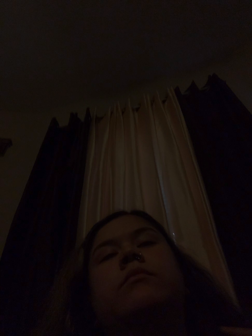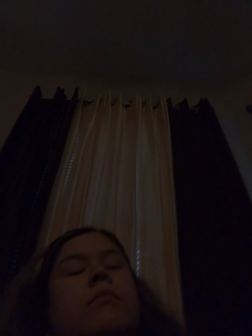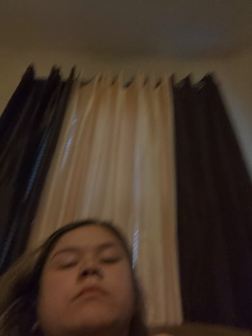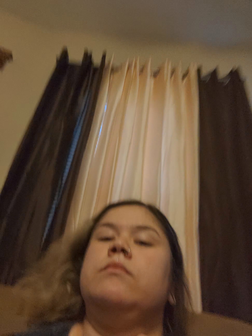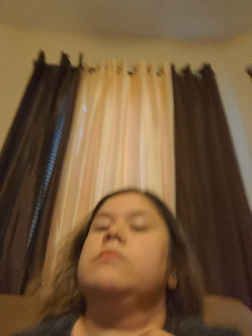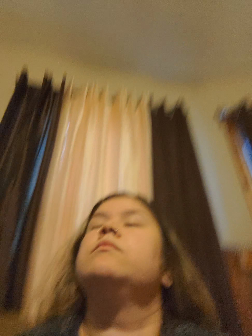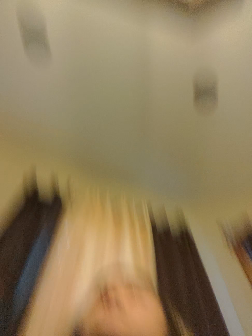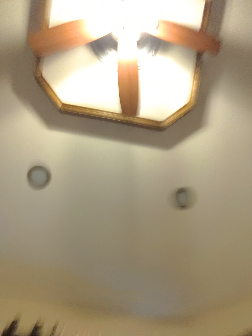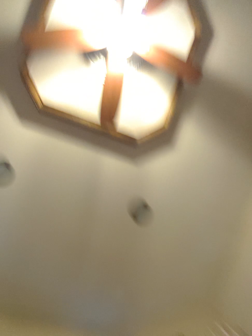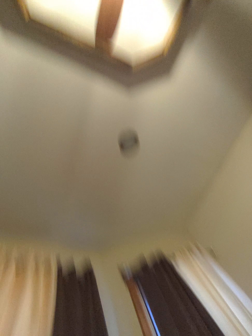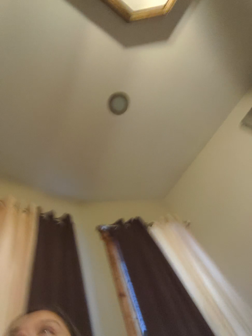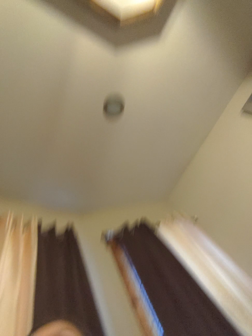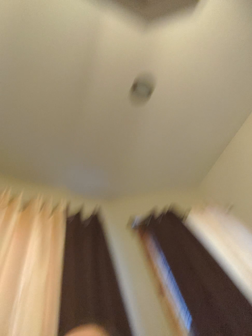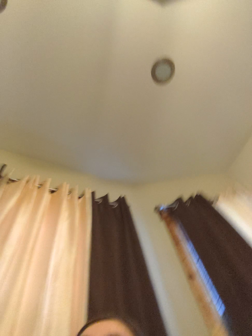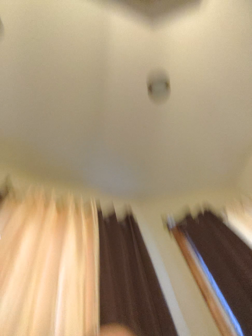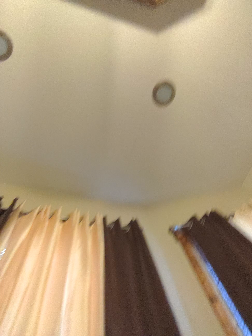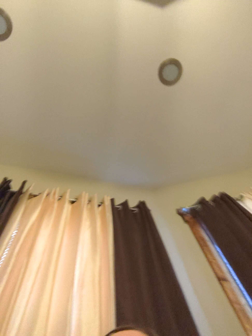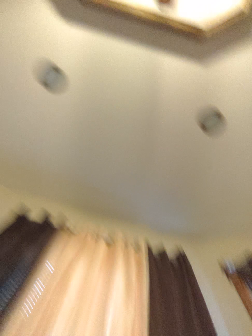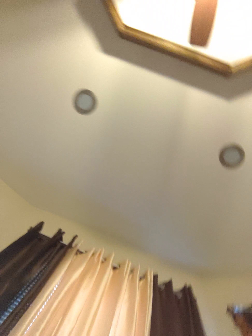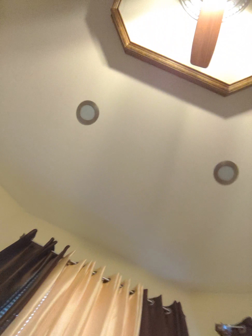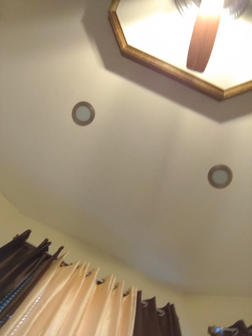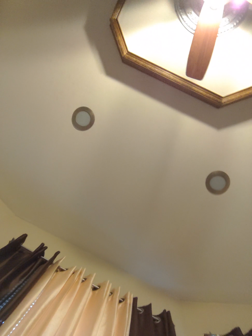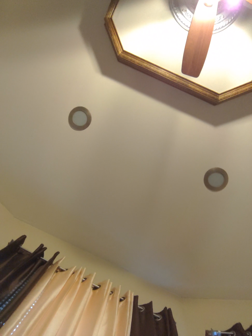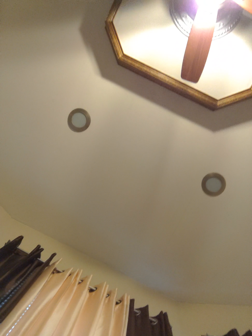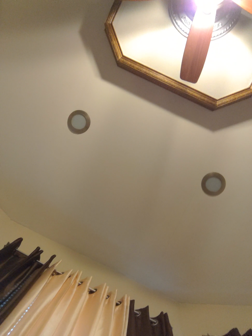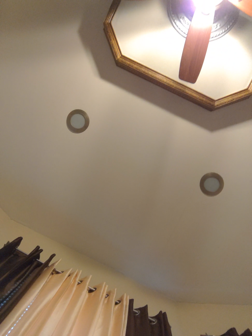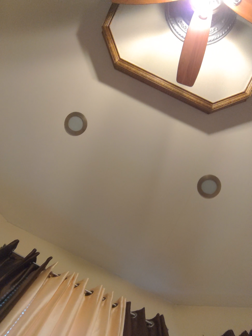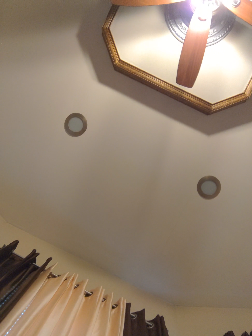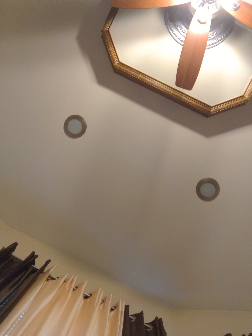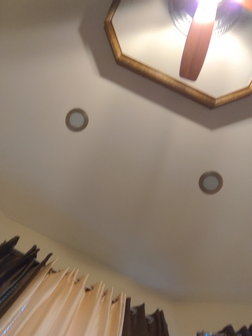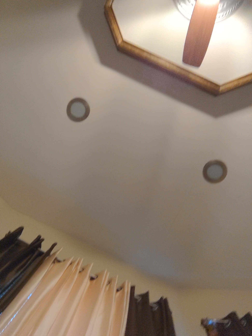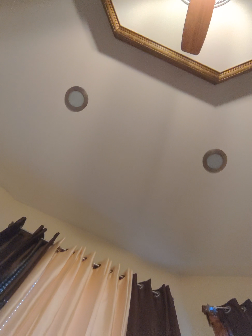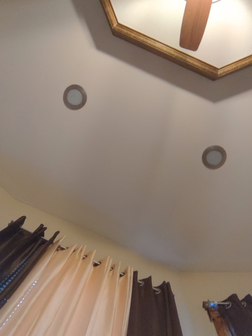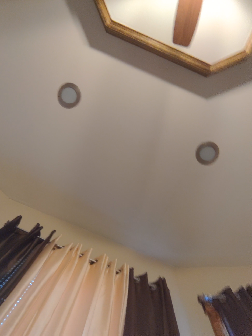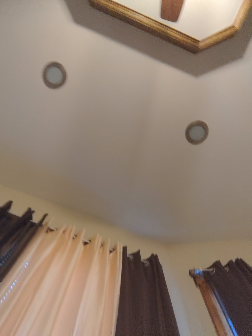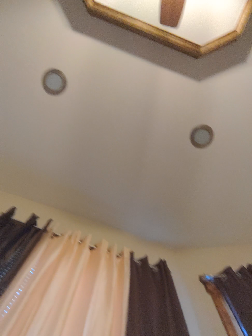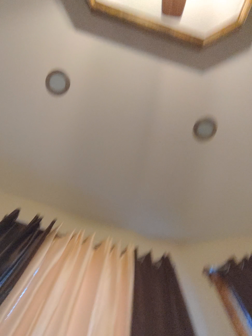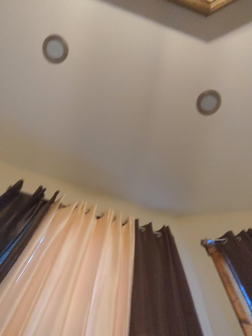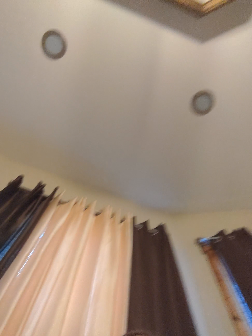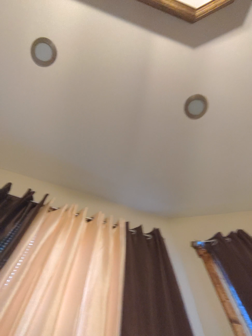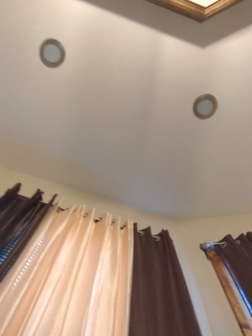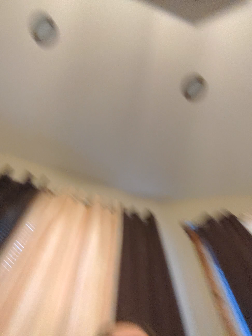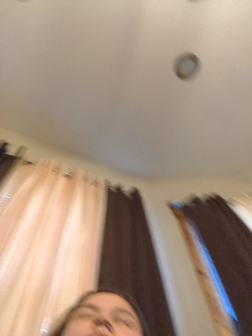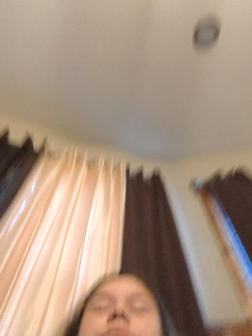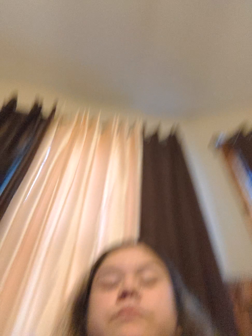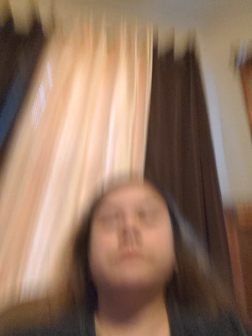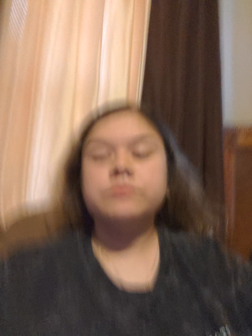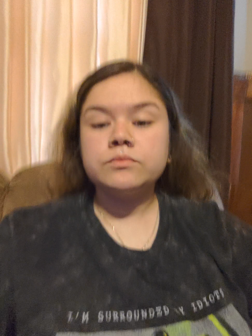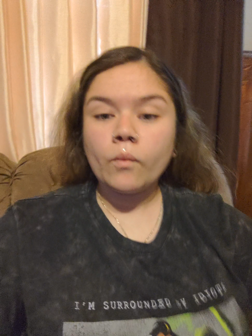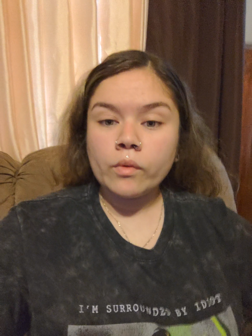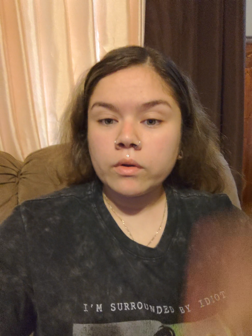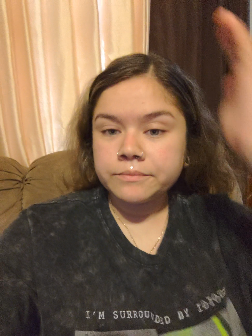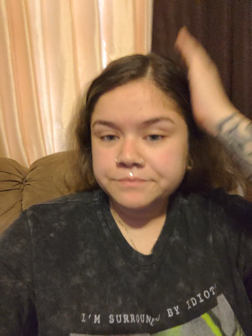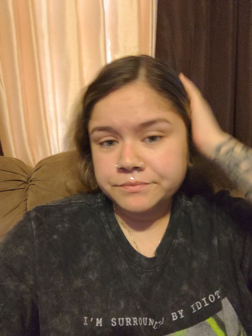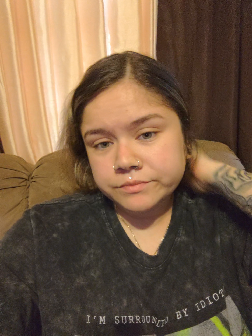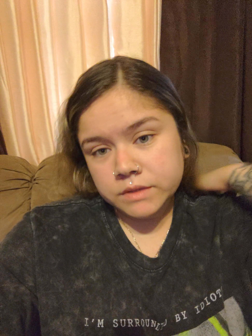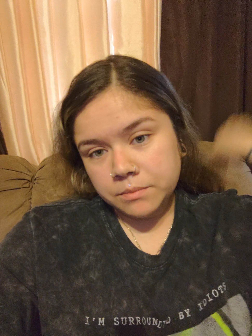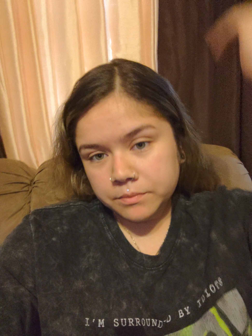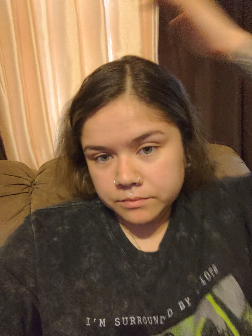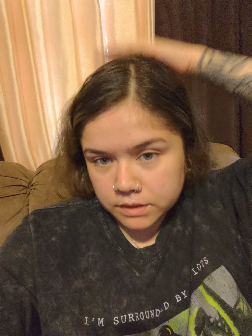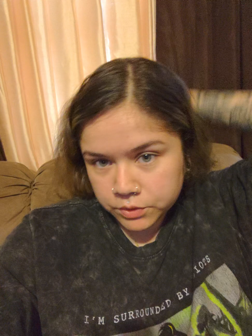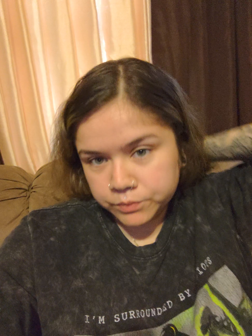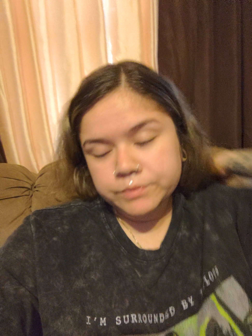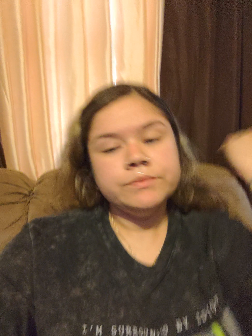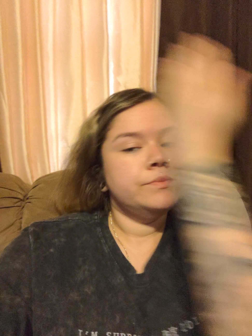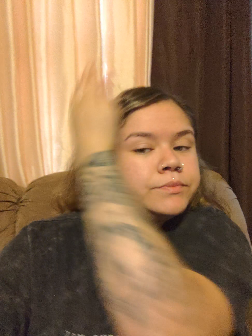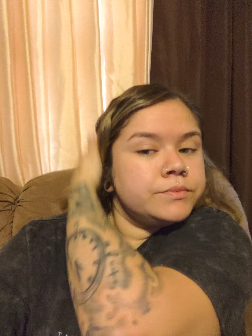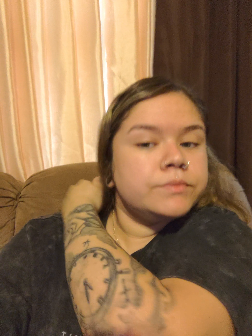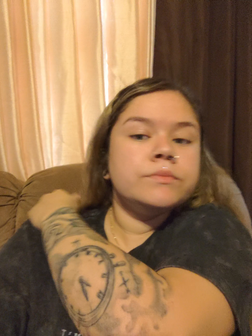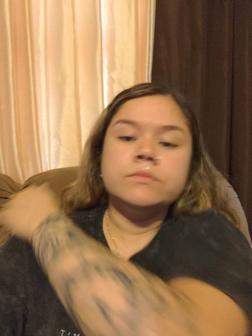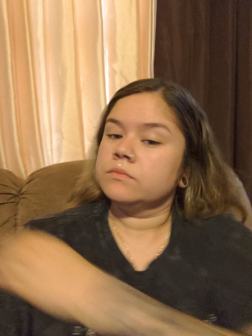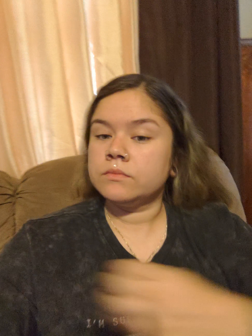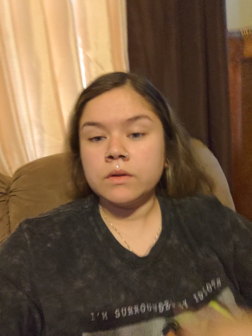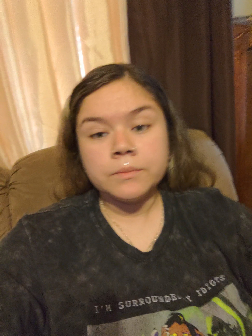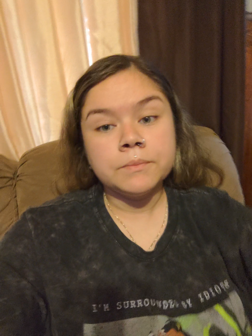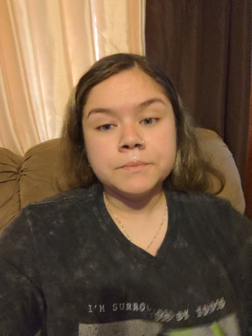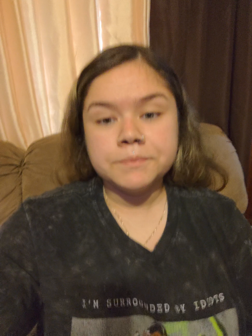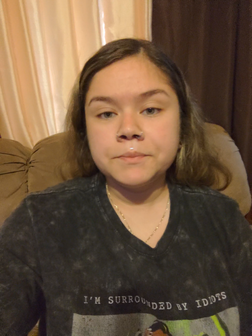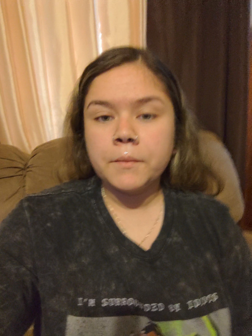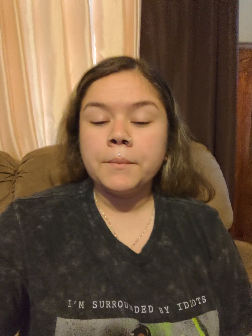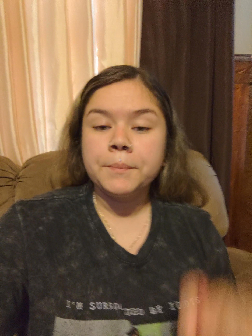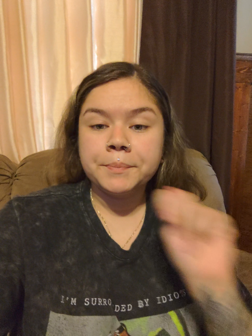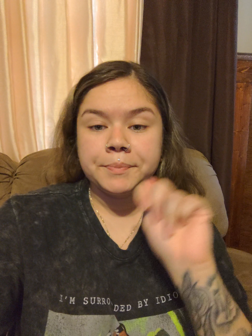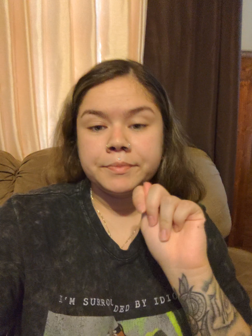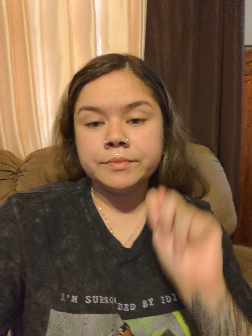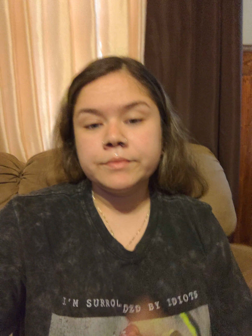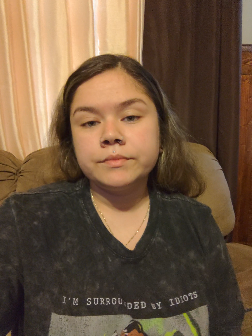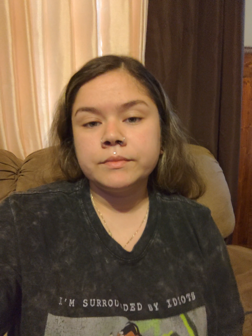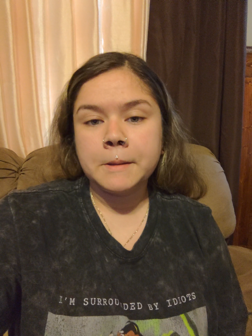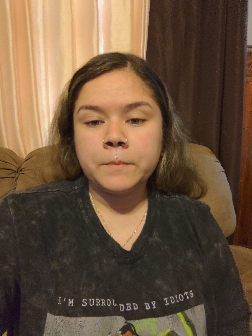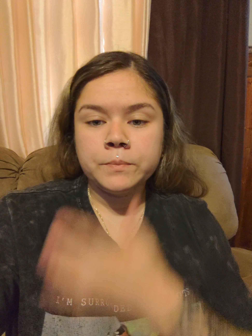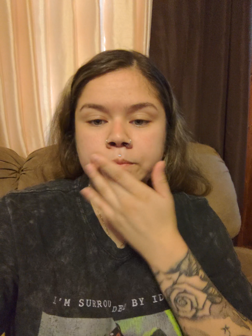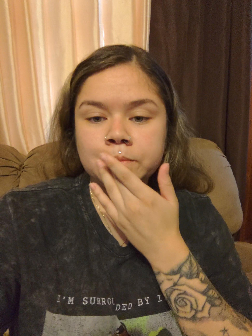bathroom